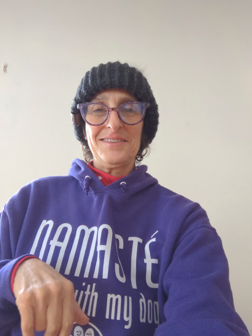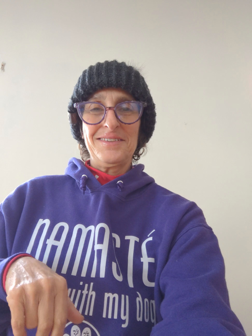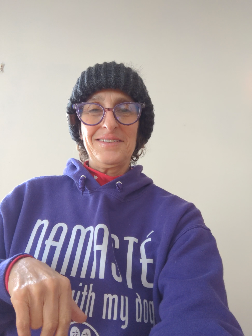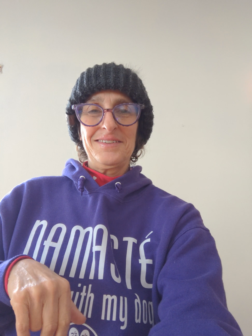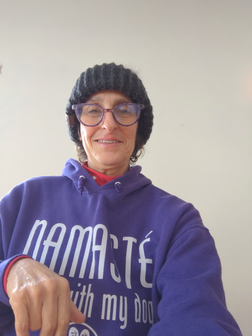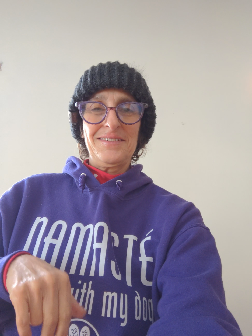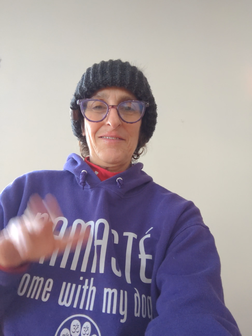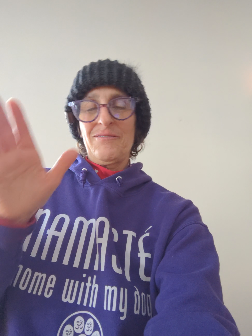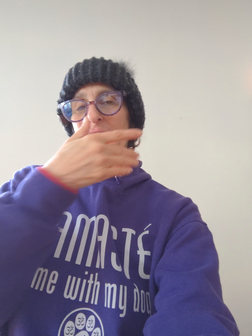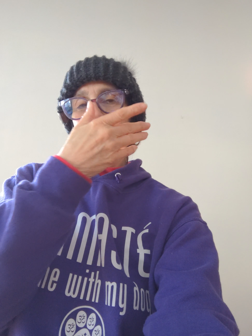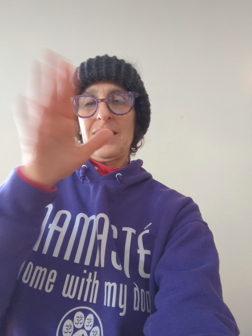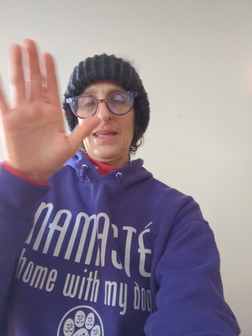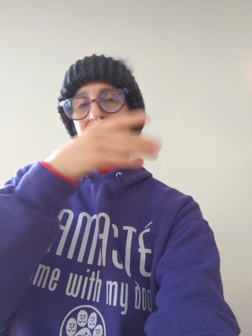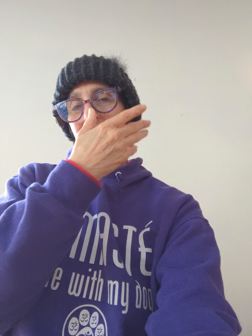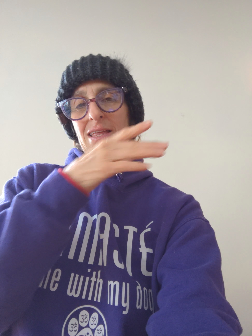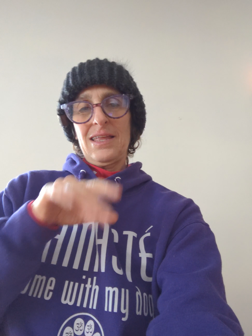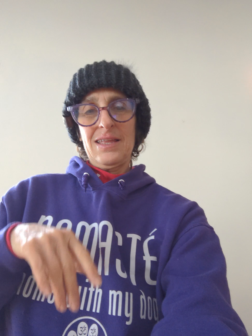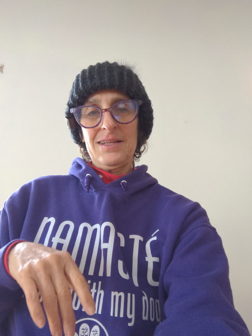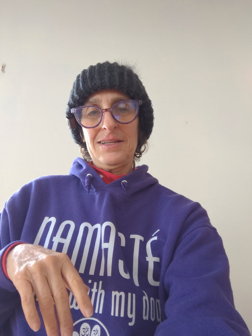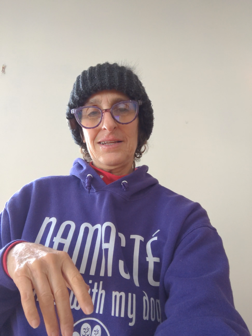flag